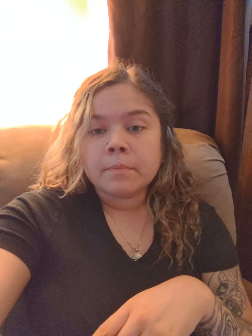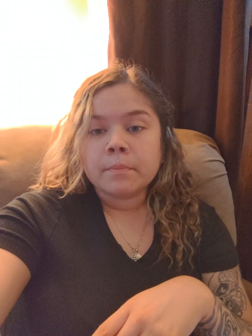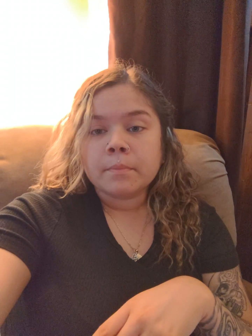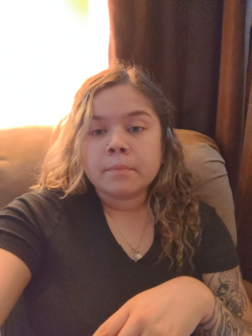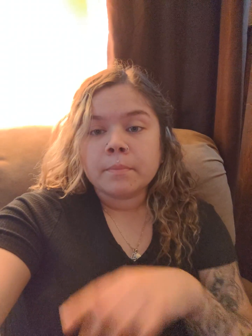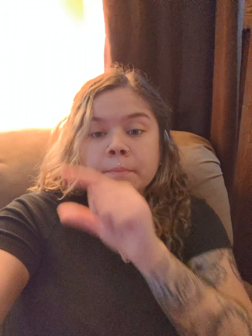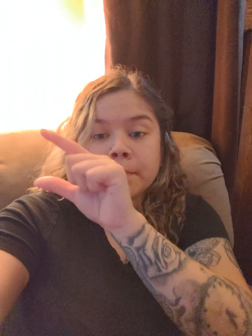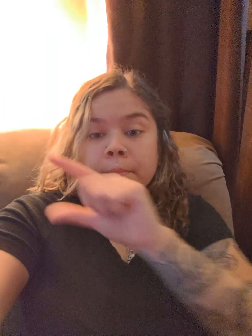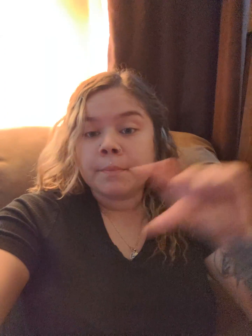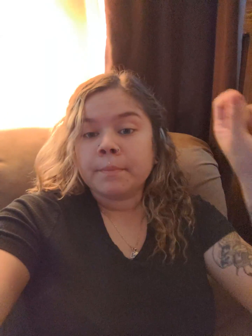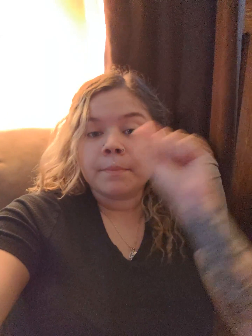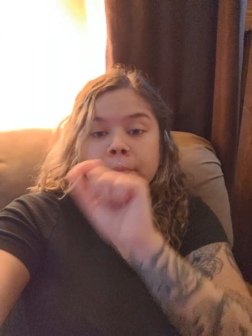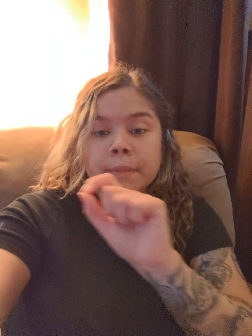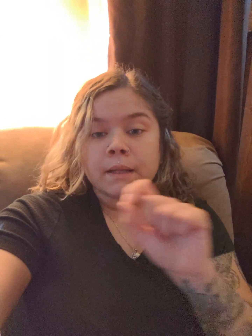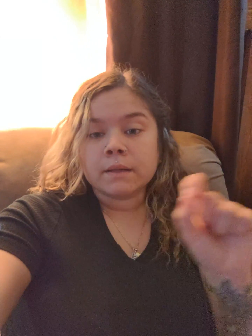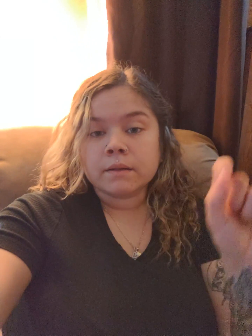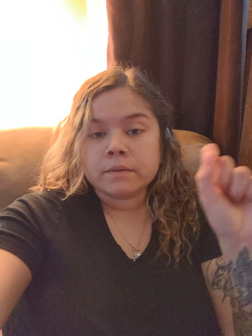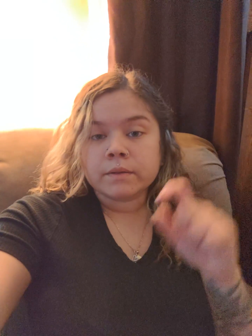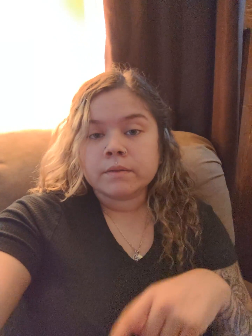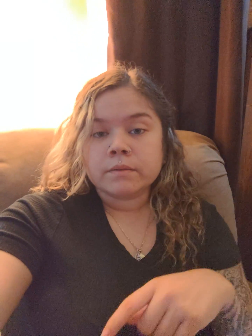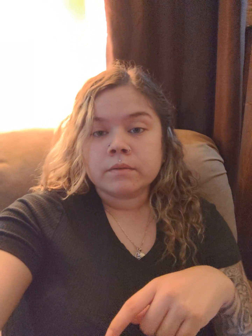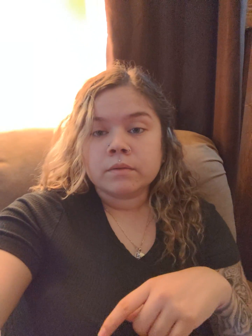peas